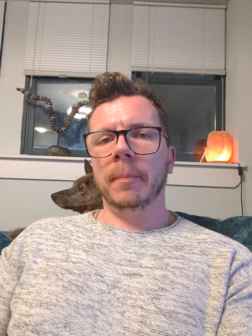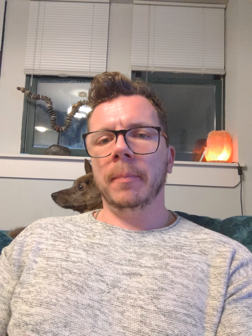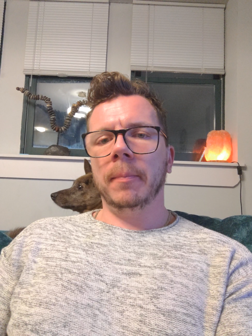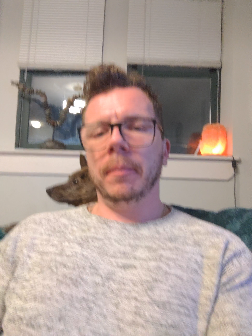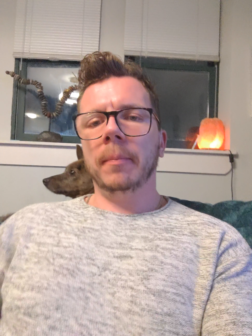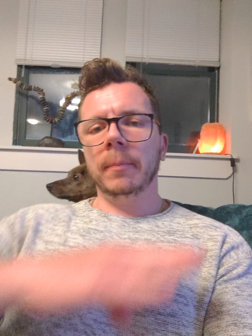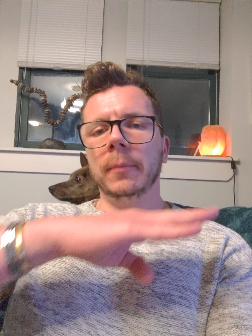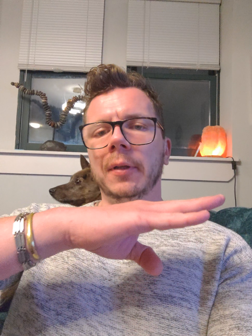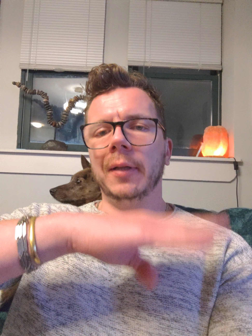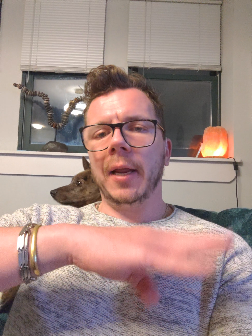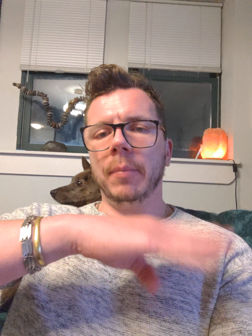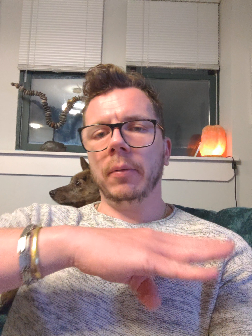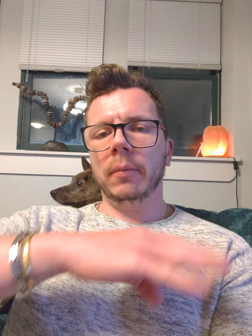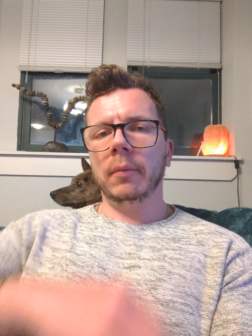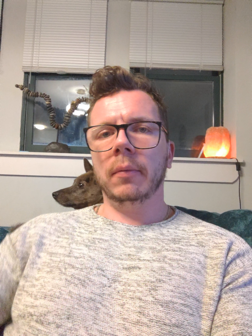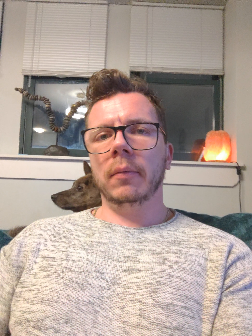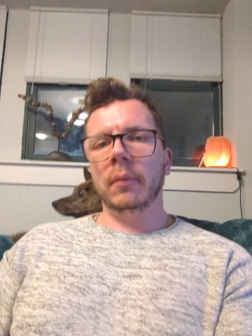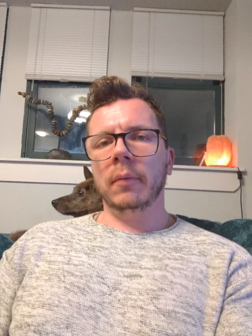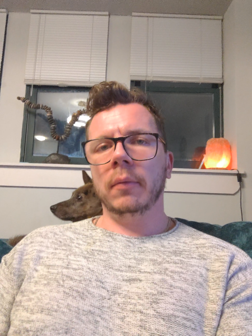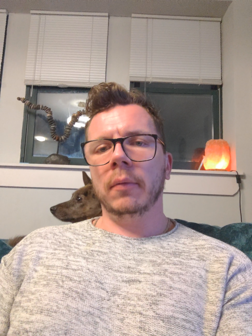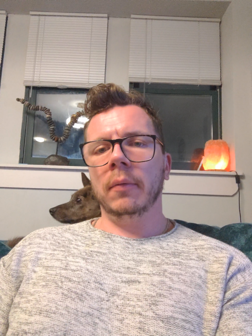table